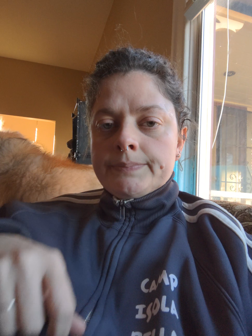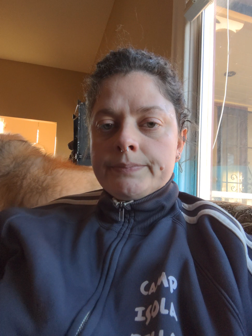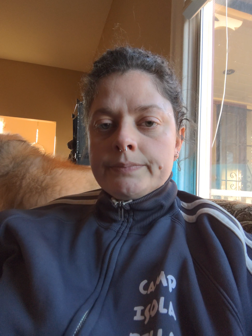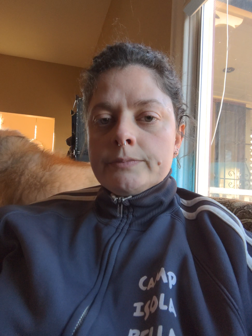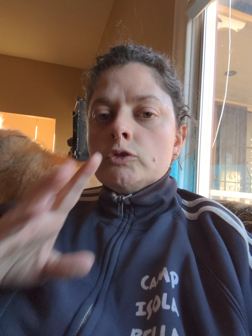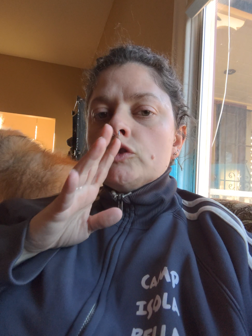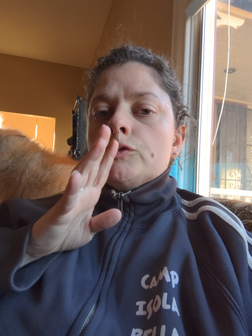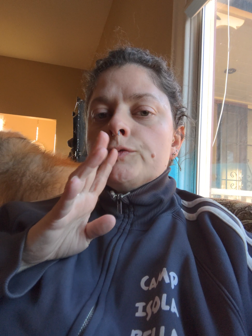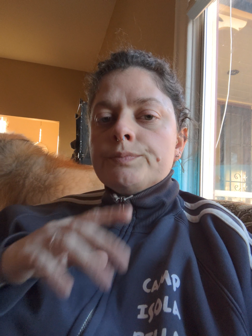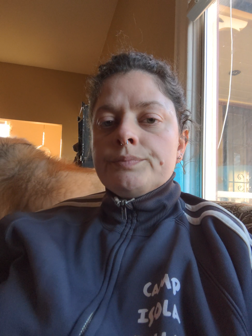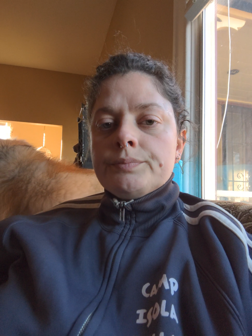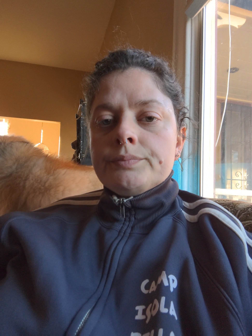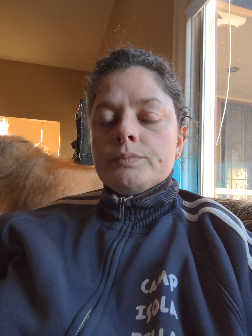talk